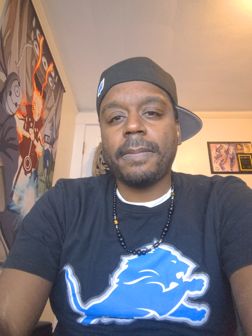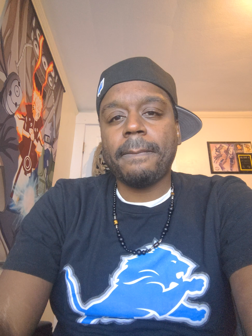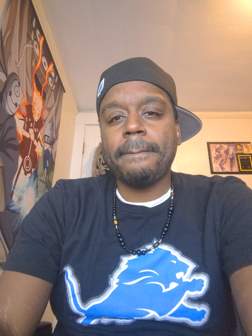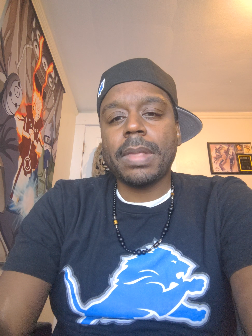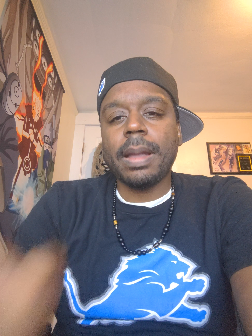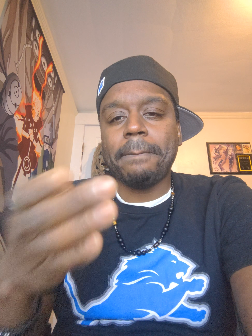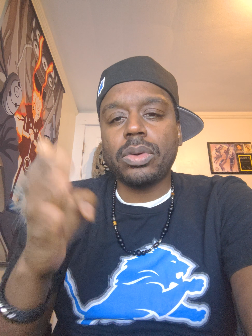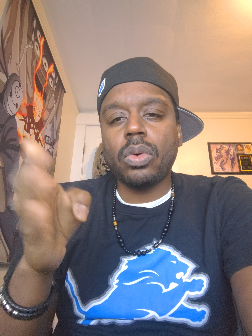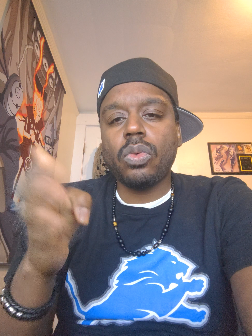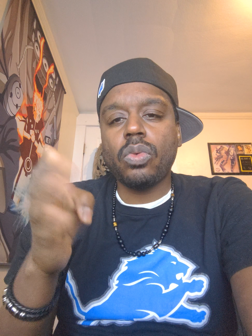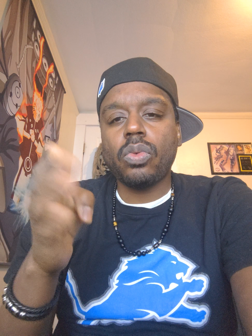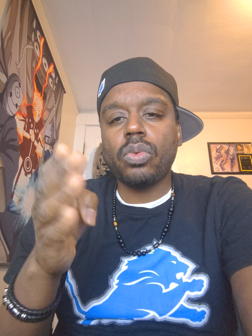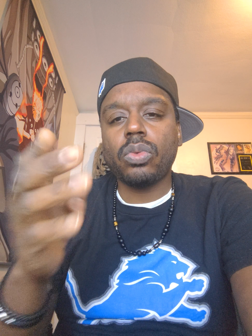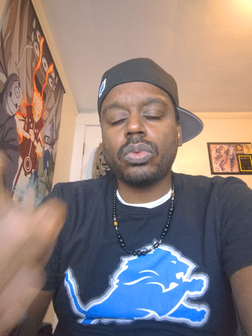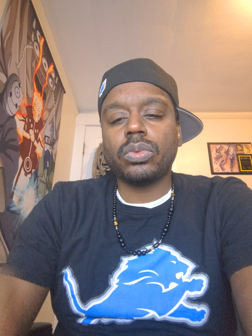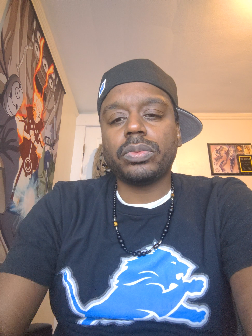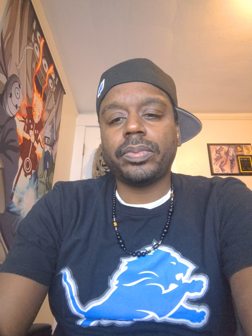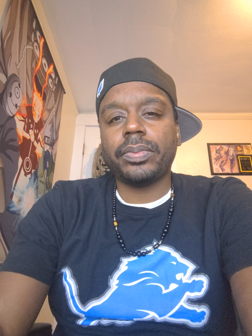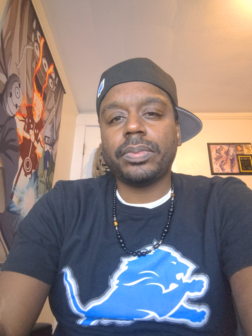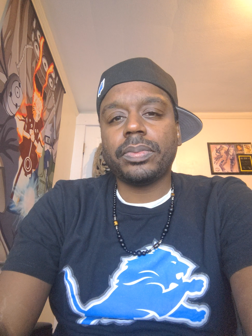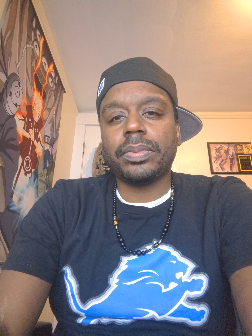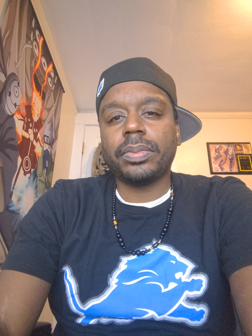blue